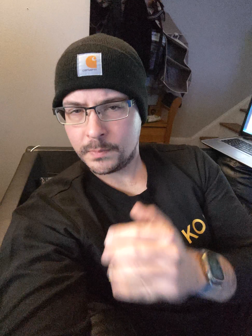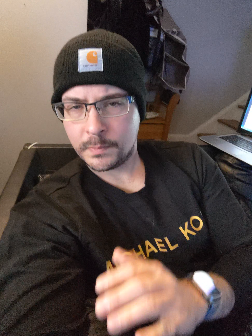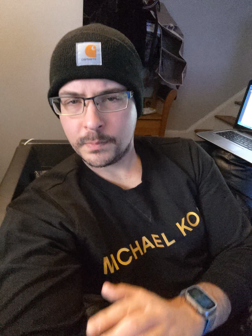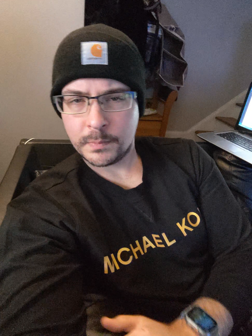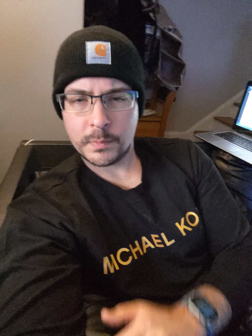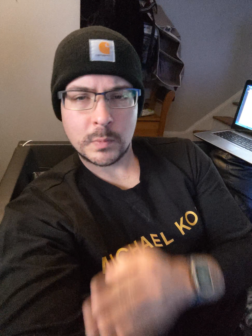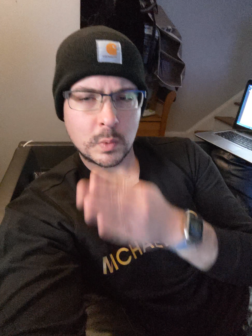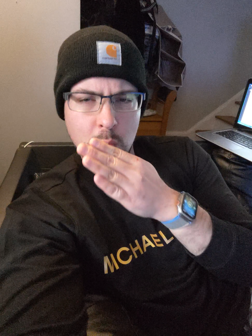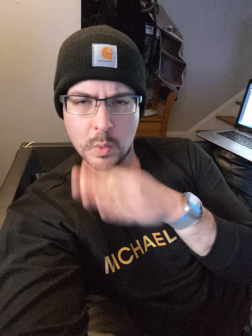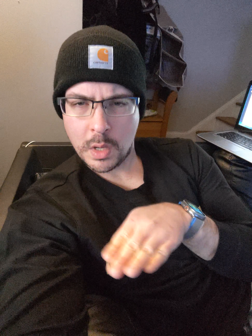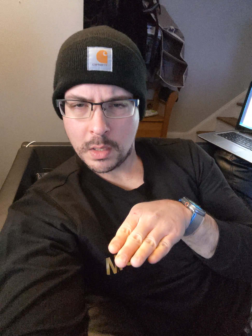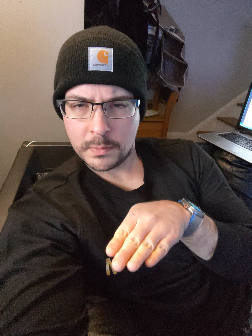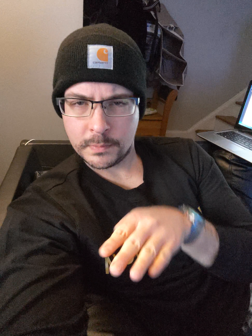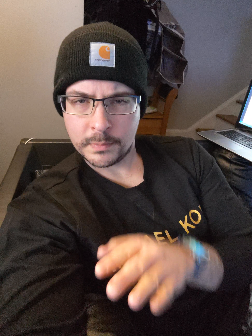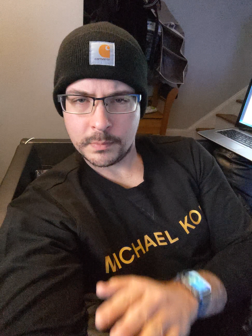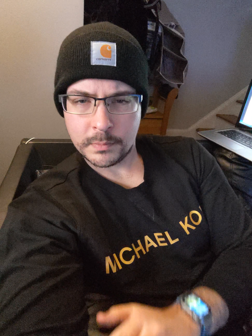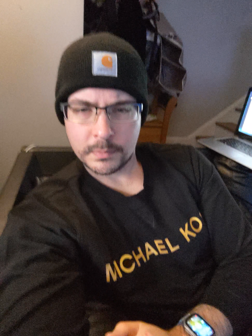quiet